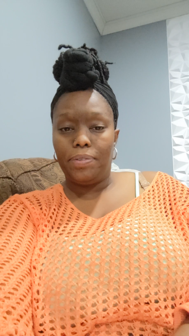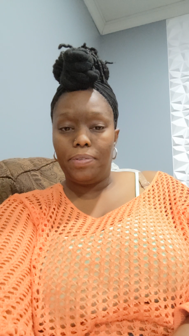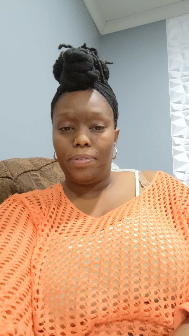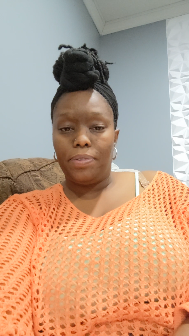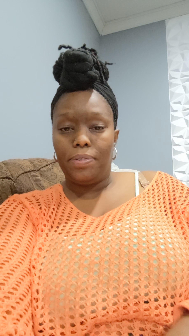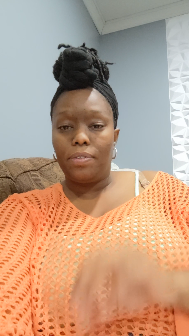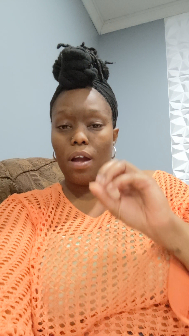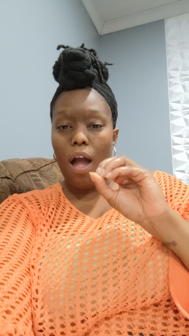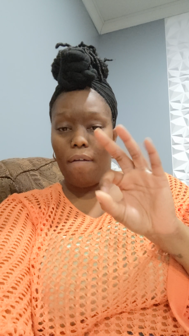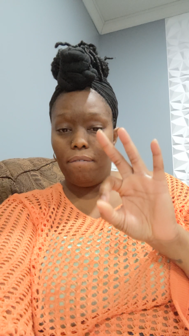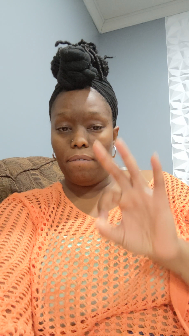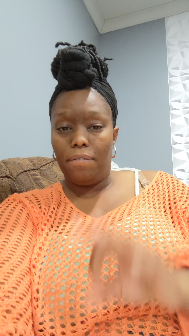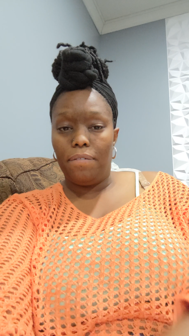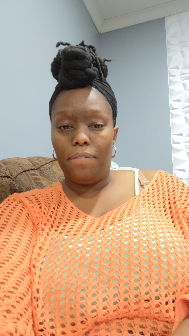of